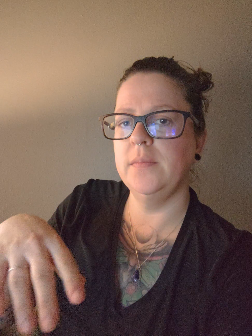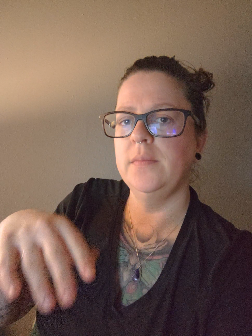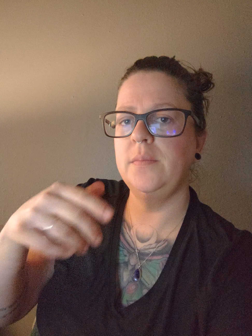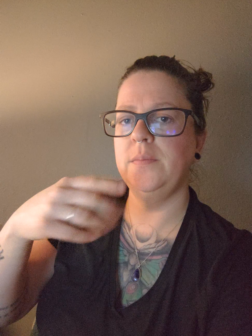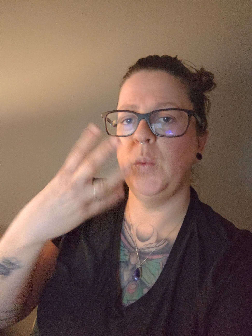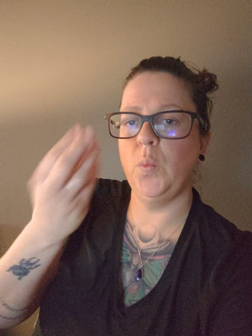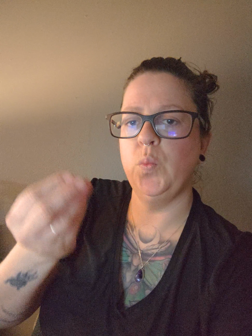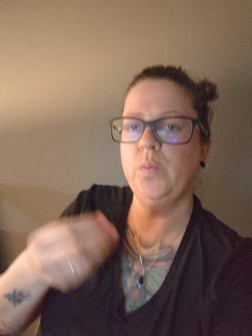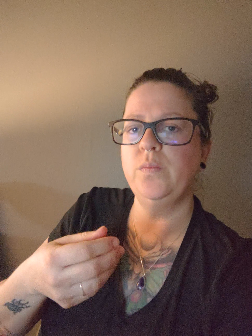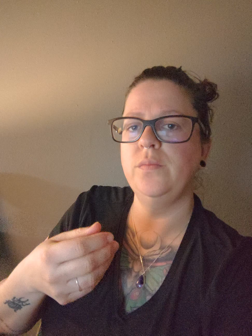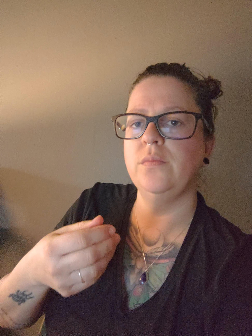go